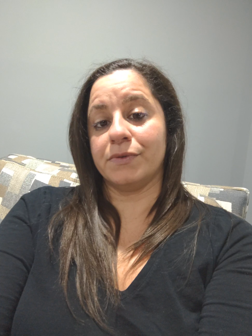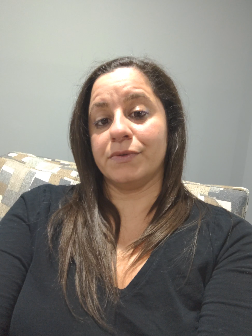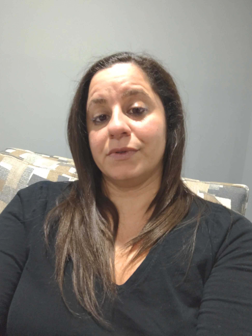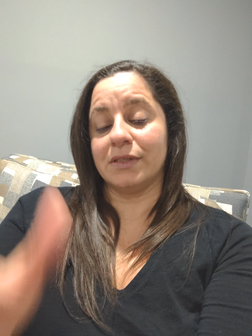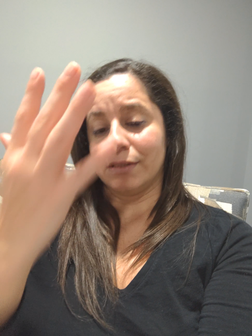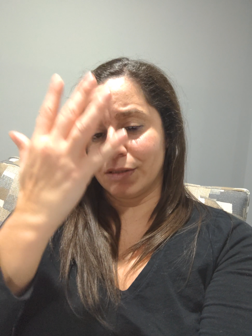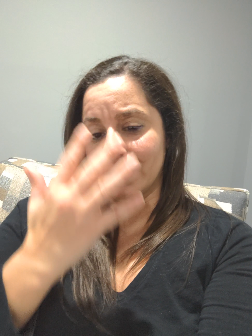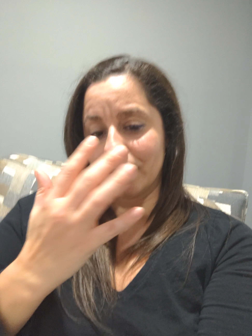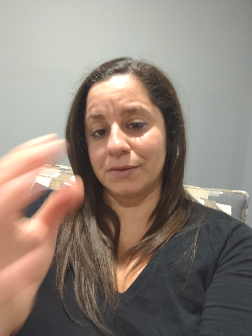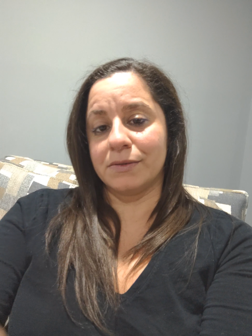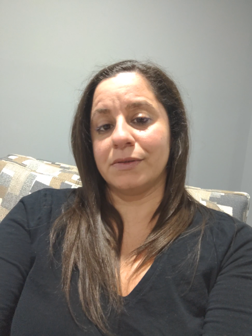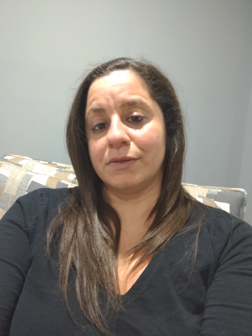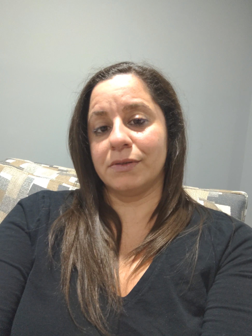sad